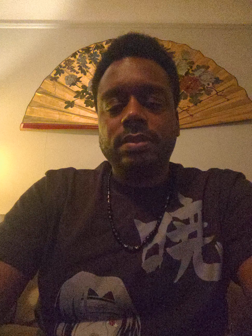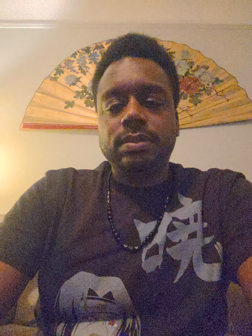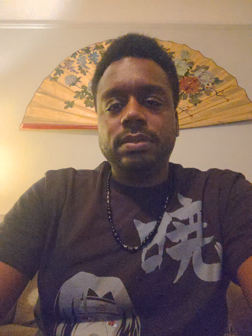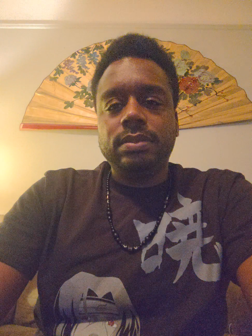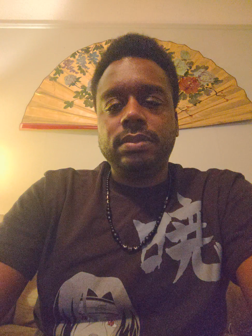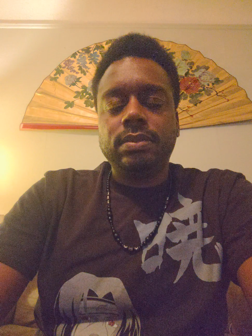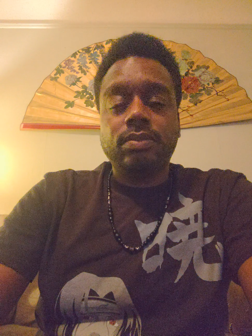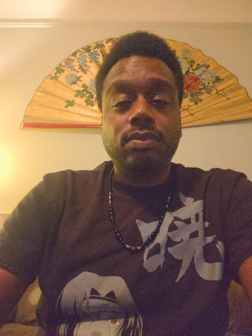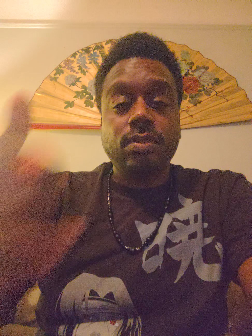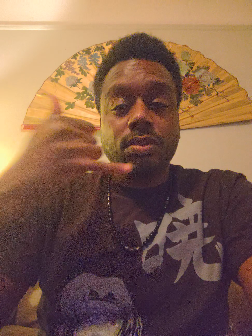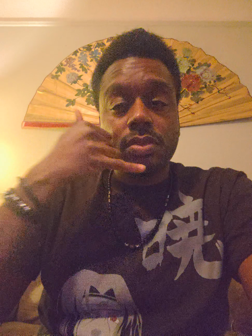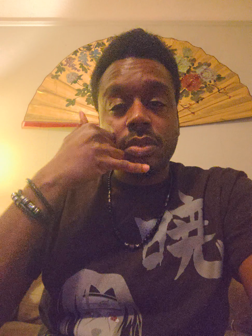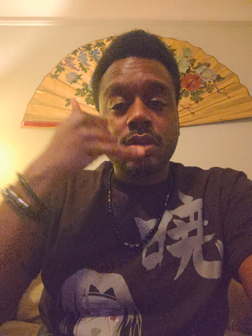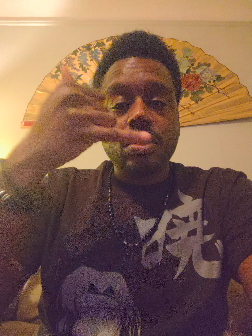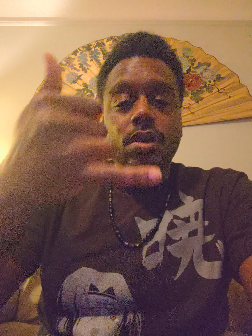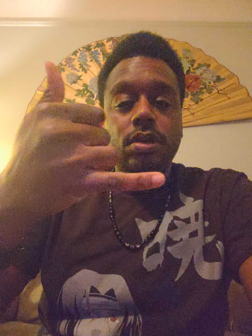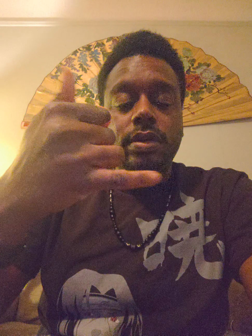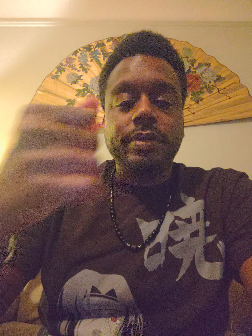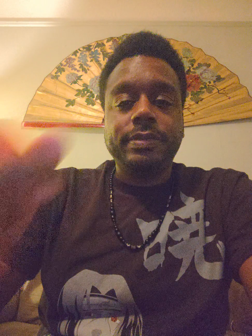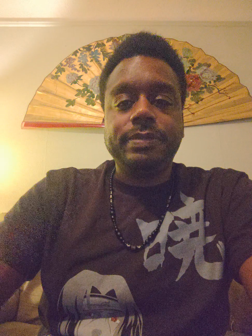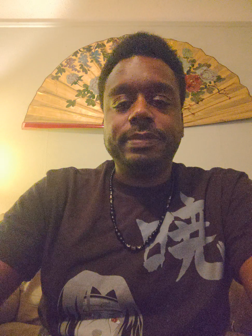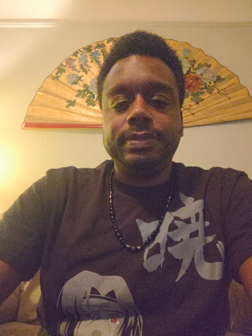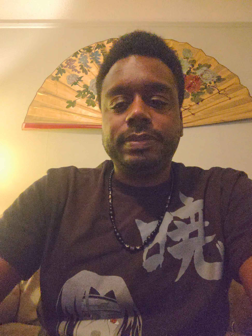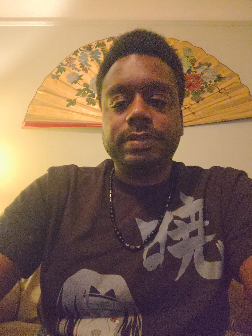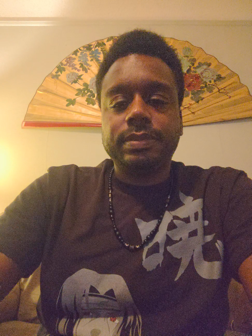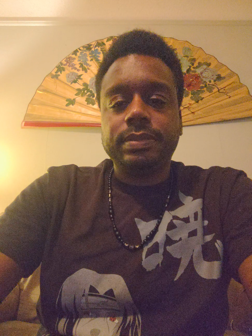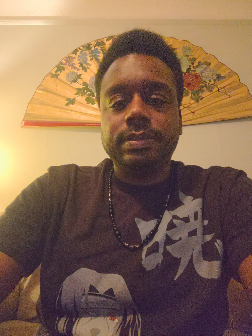call on the phone